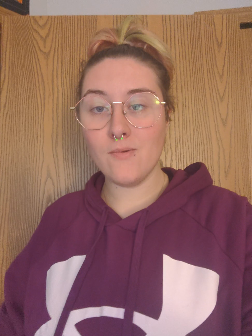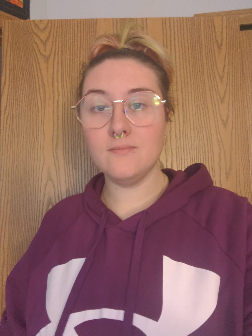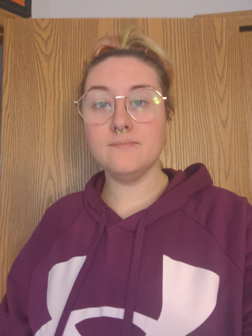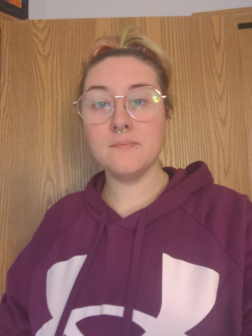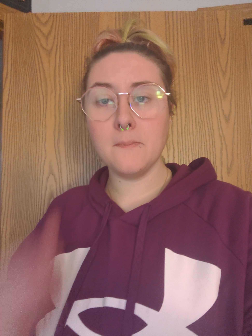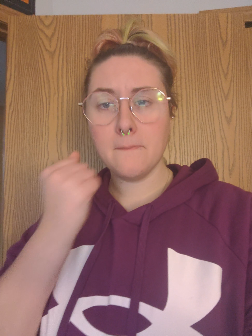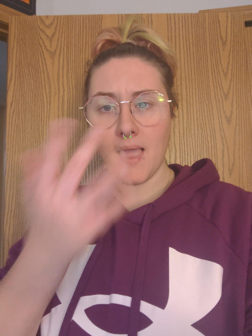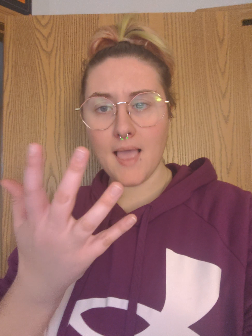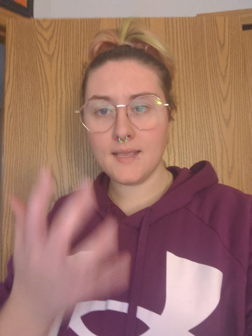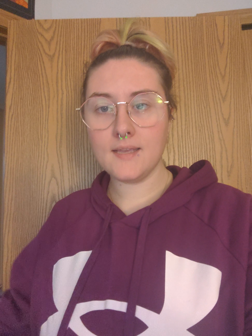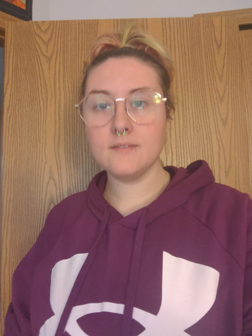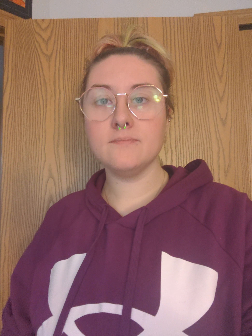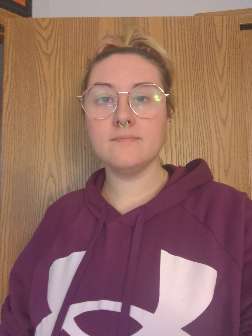many